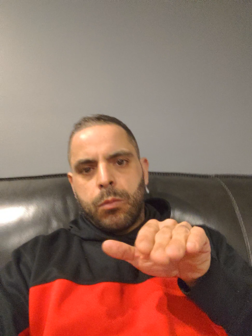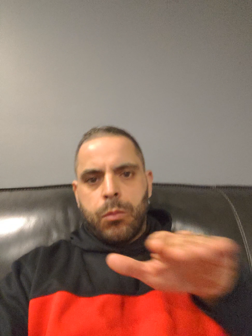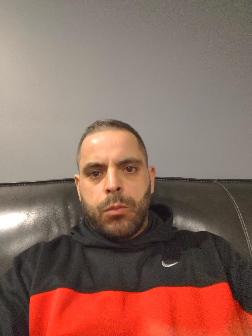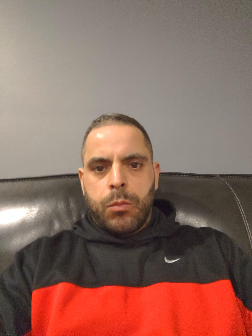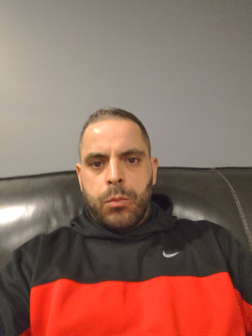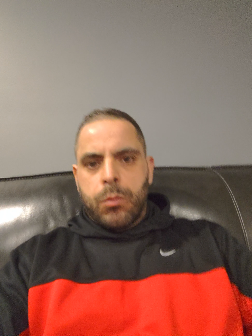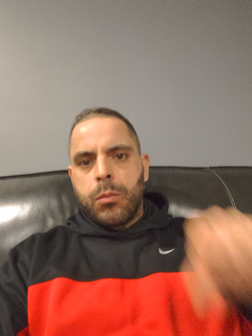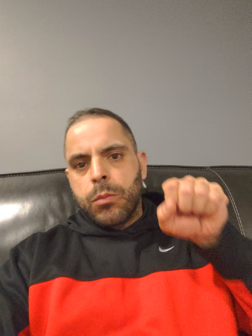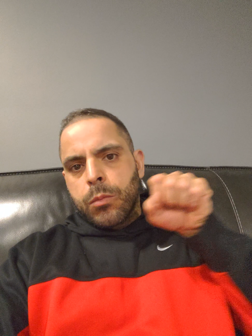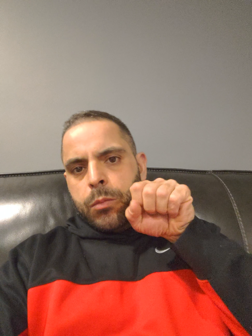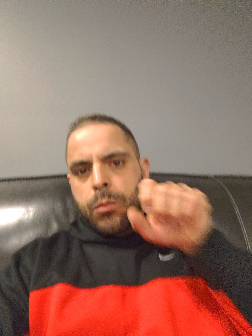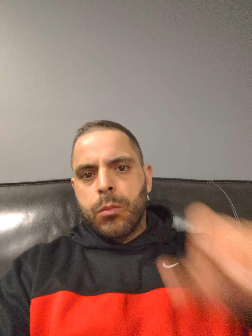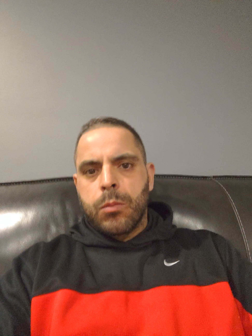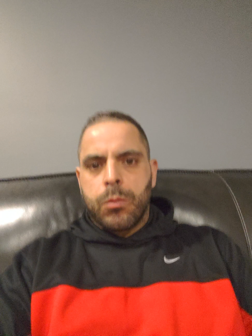carrot